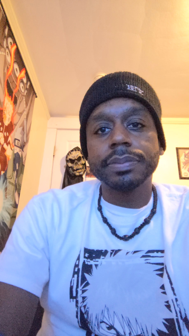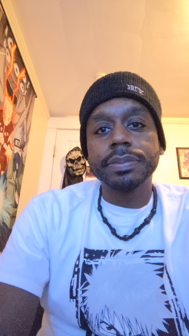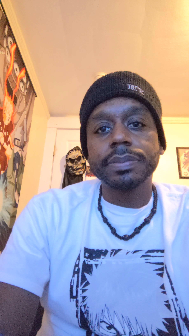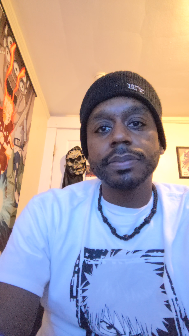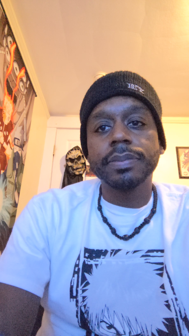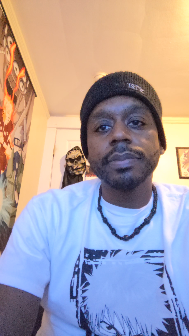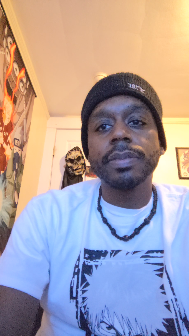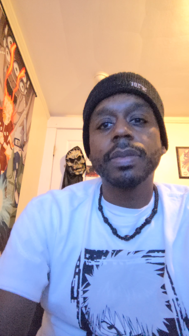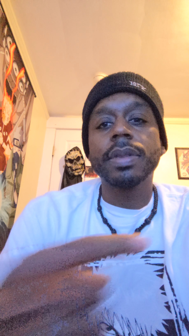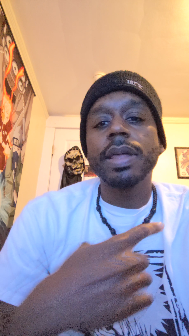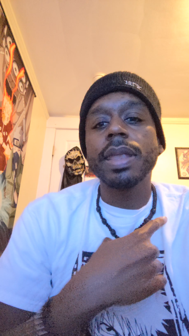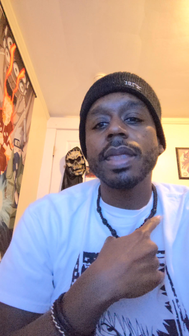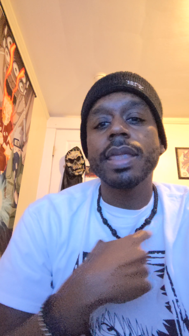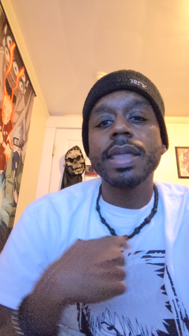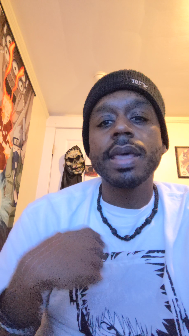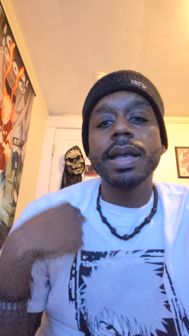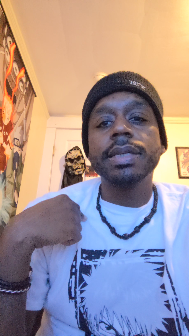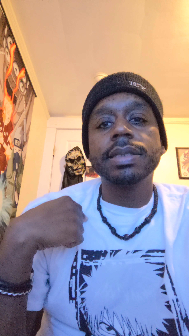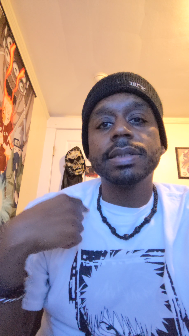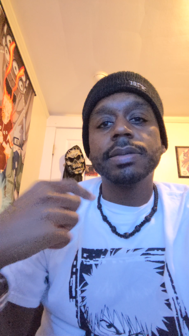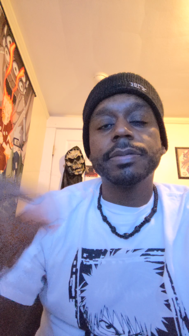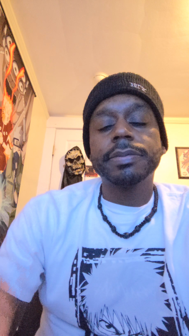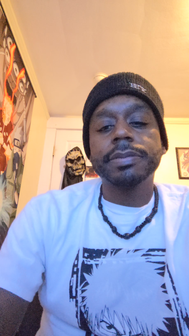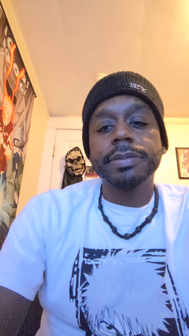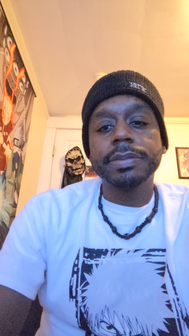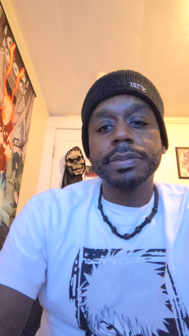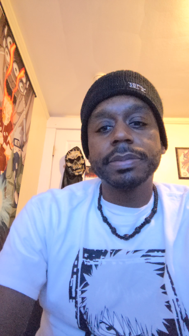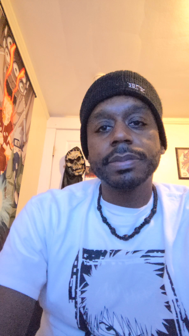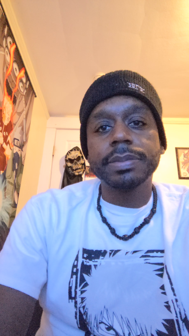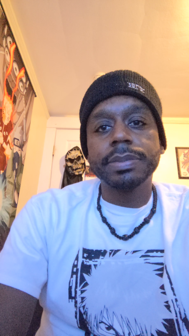necklace